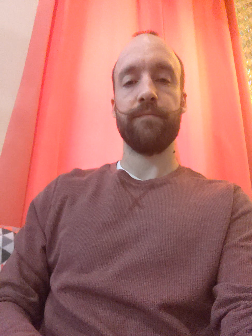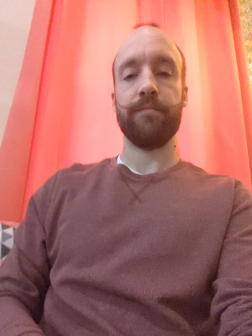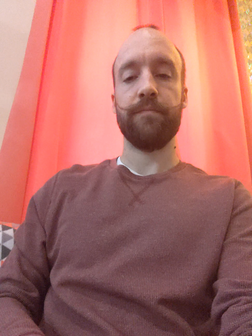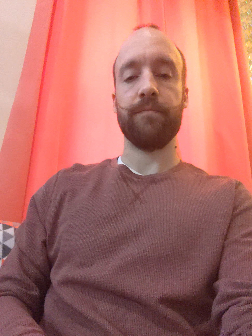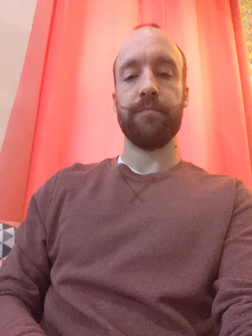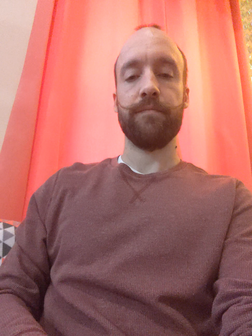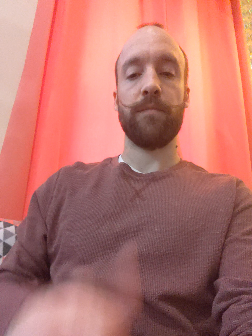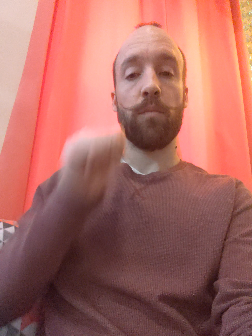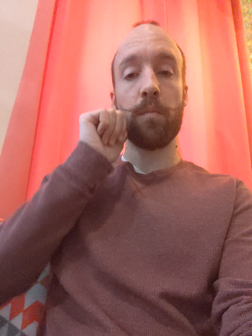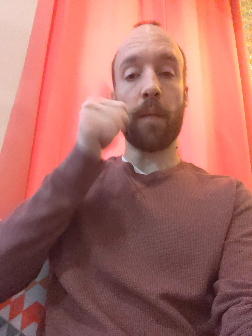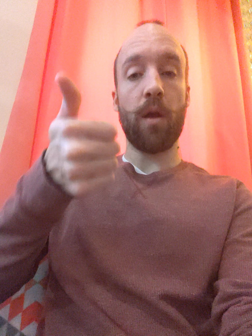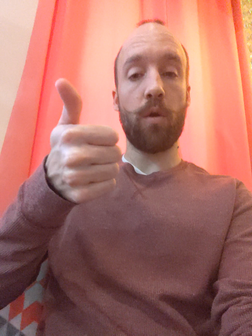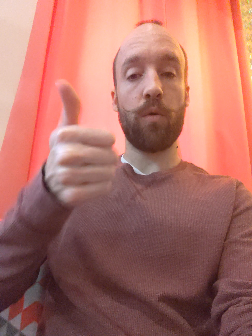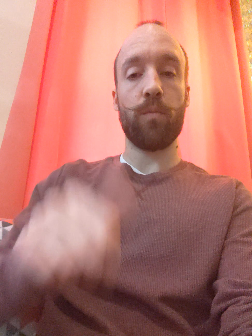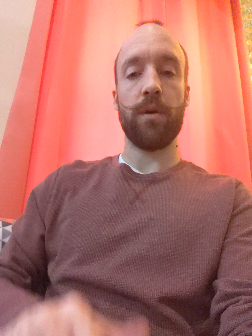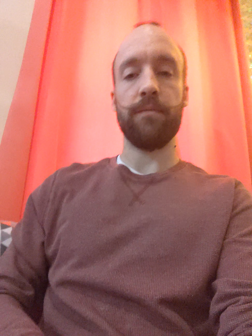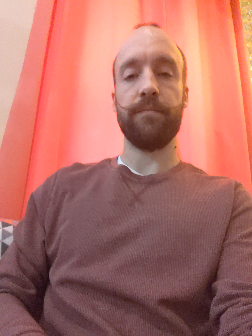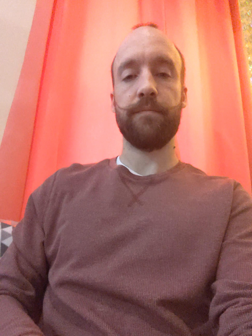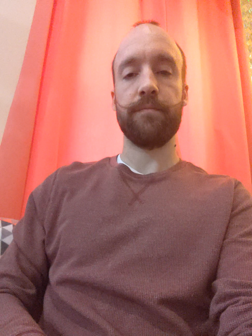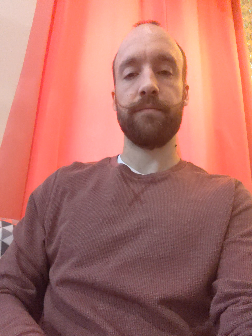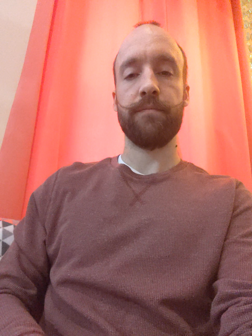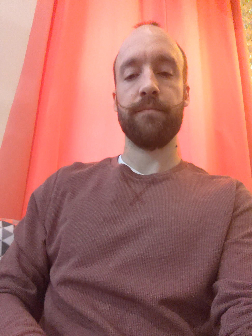tomorrow